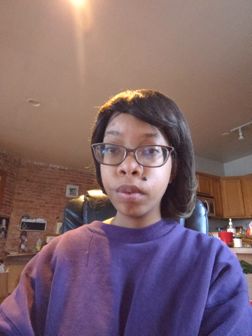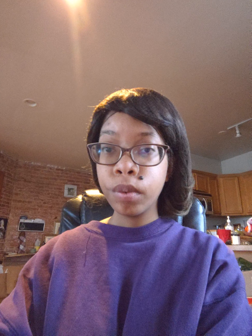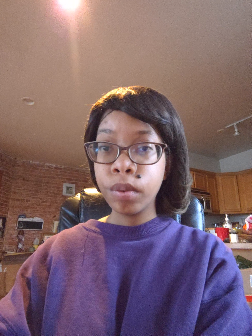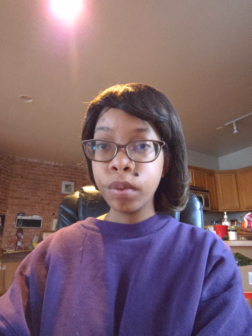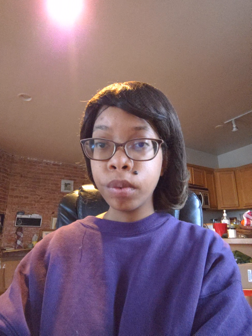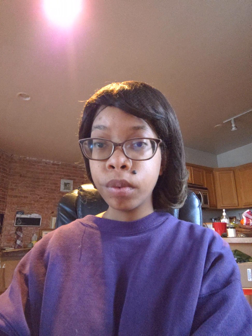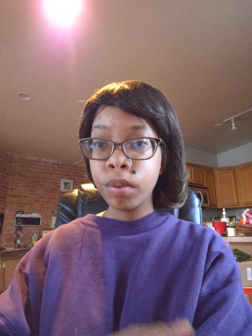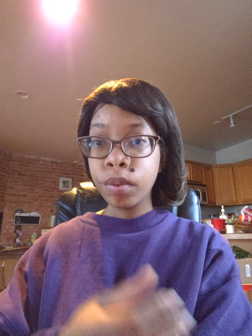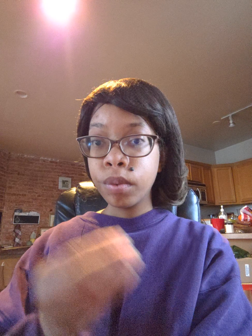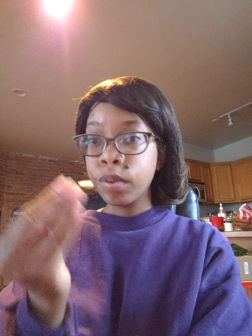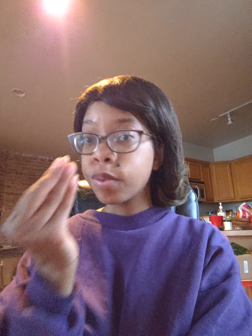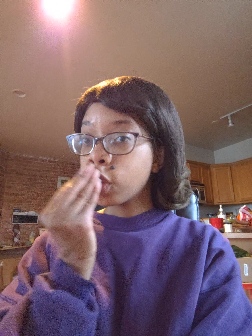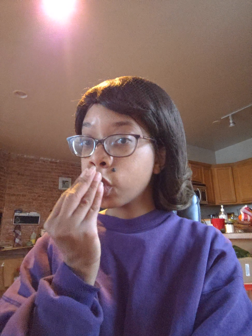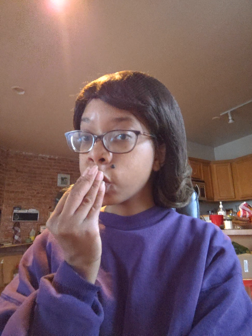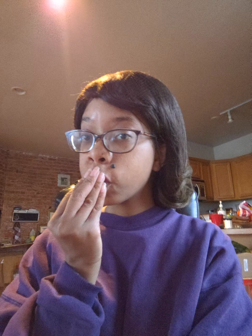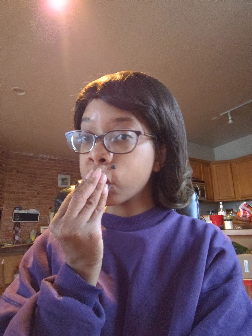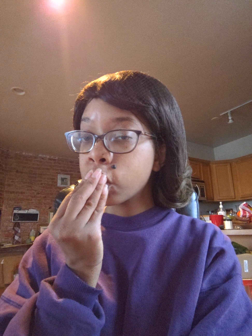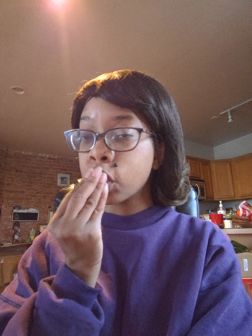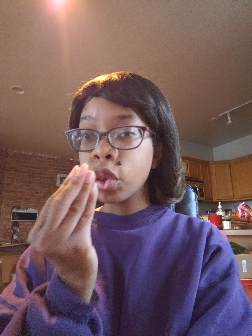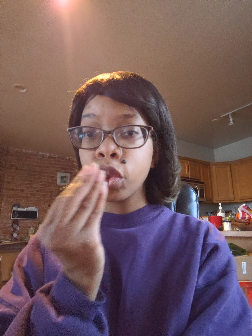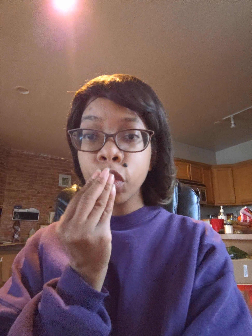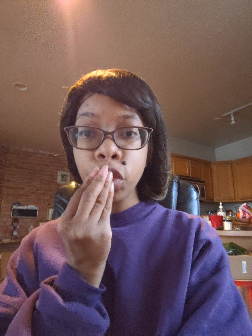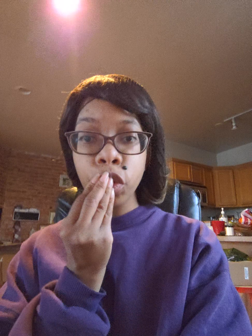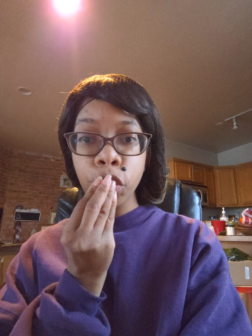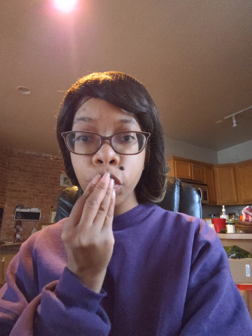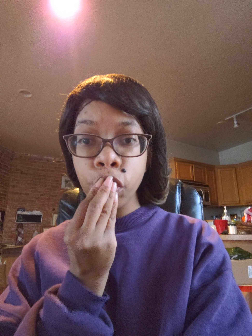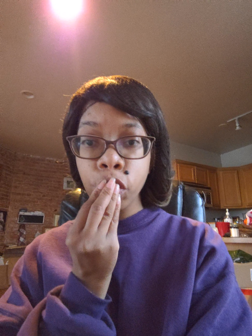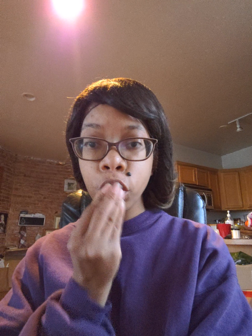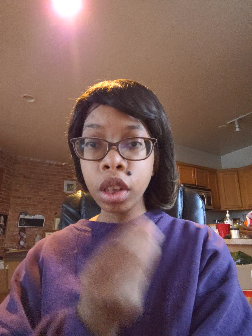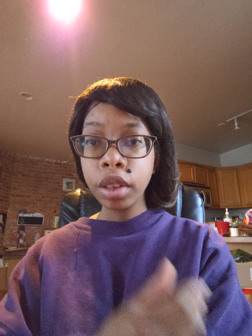food